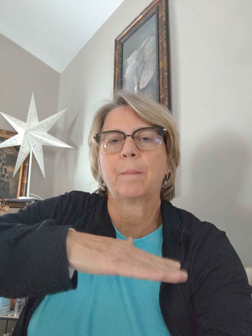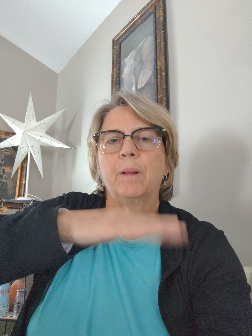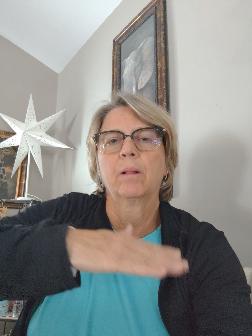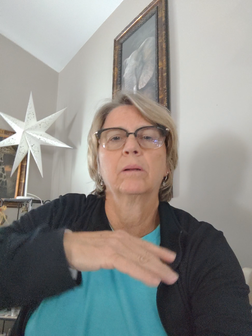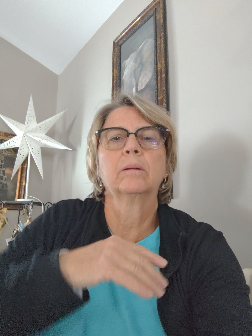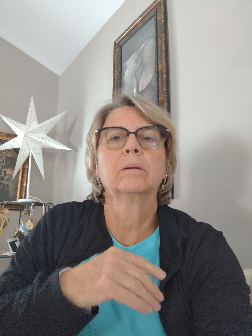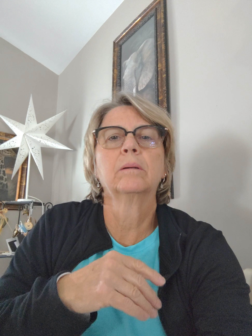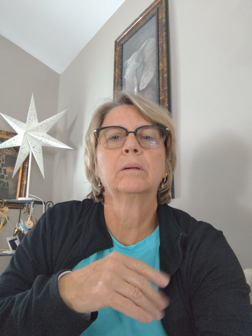table